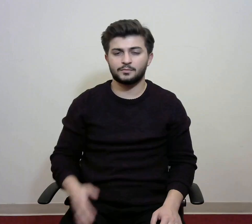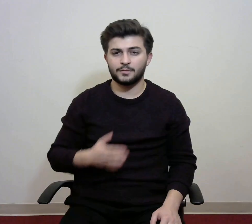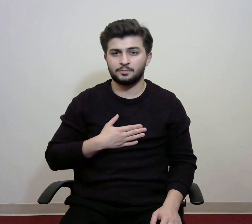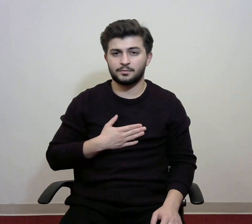mən